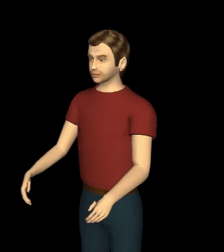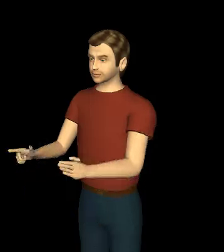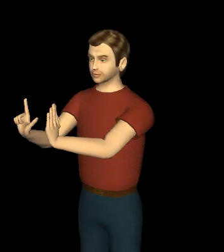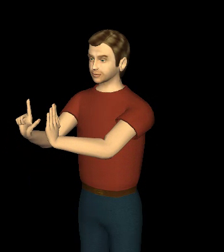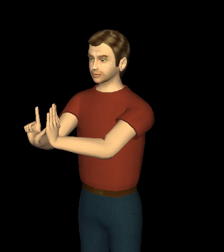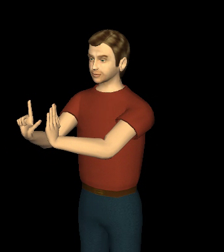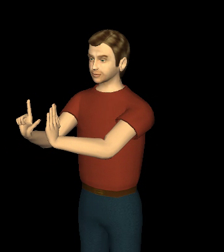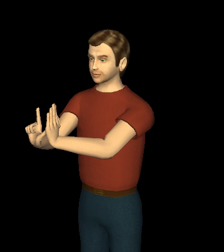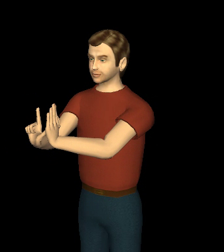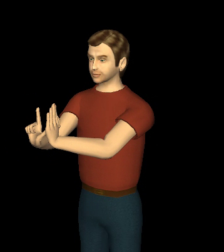قانون